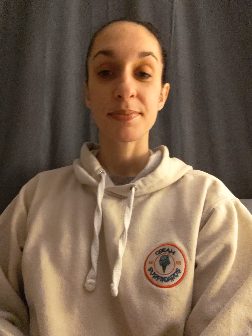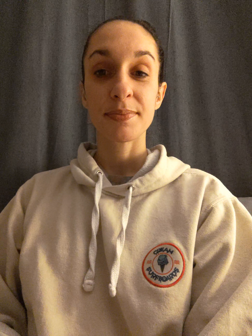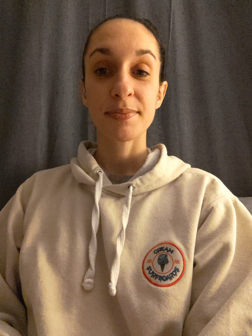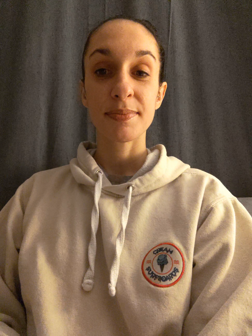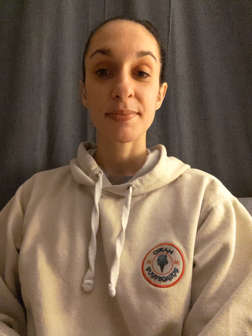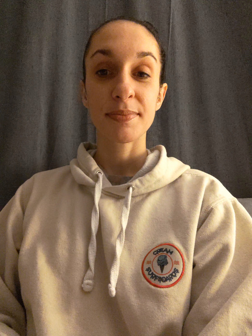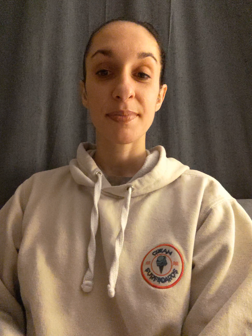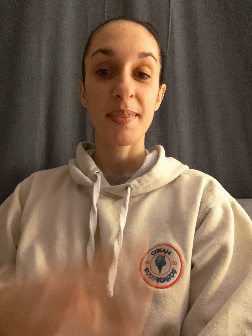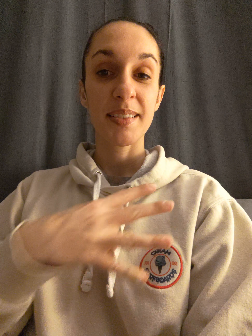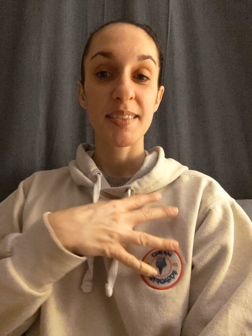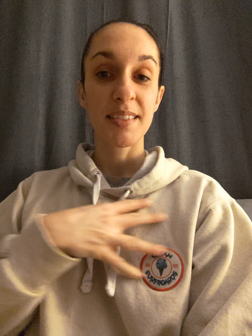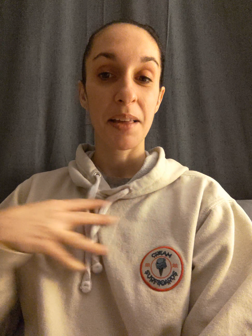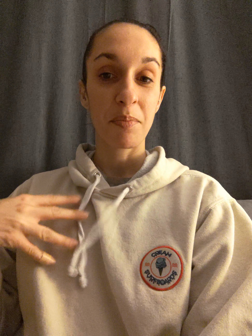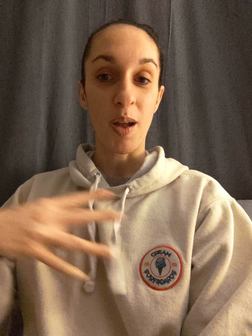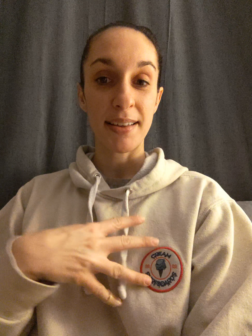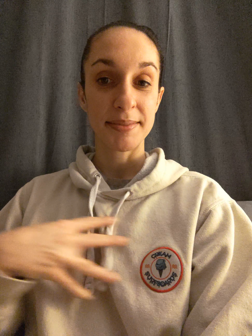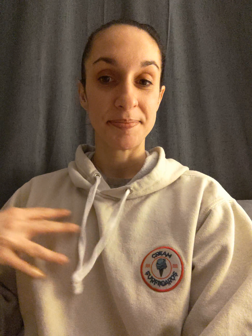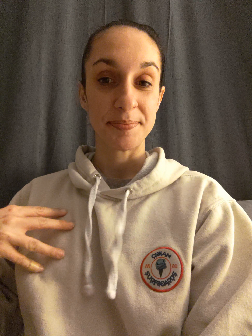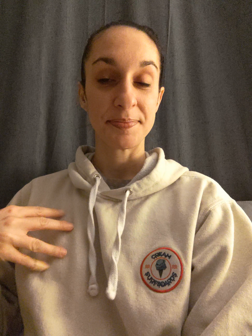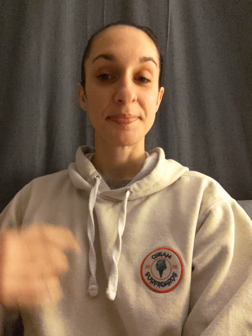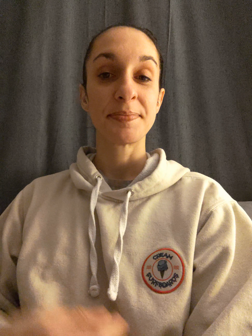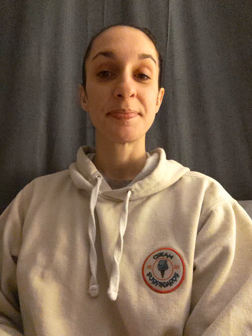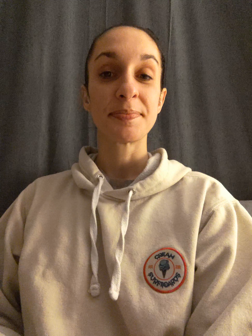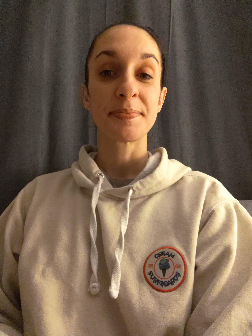zebra